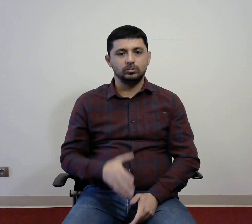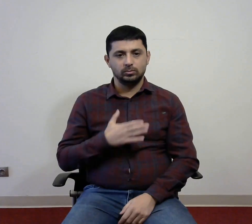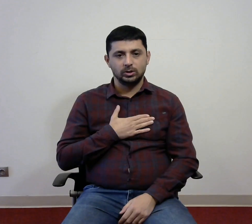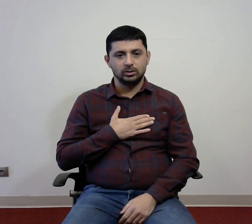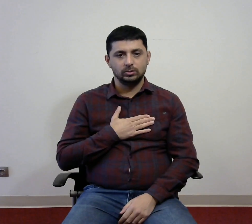mənə